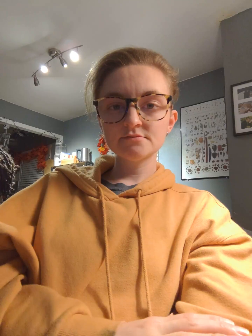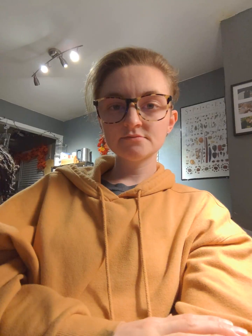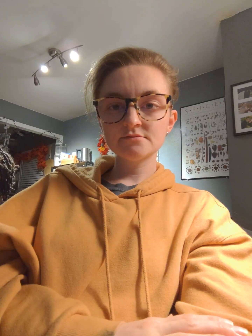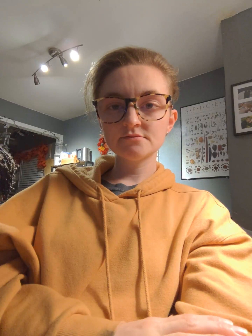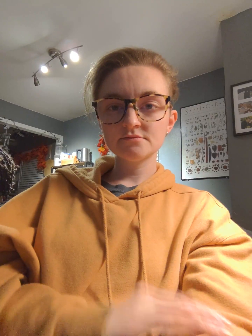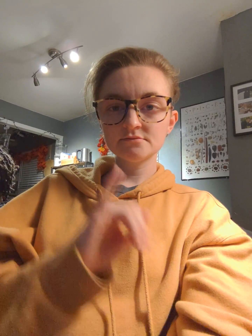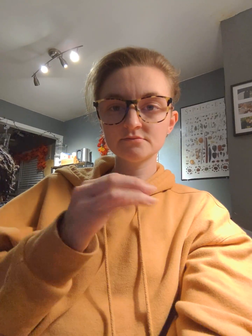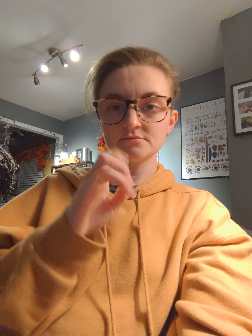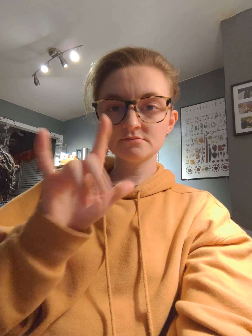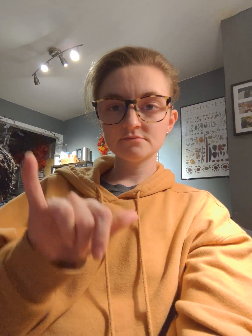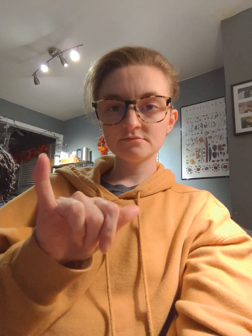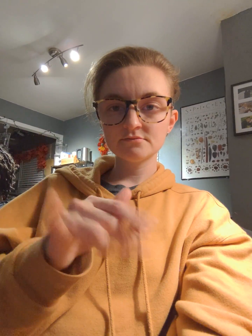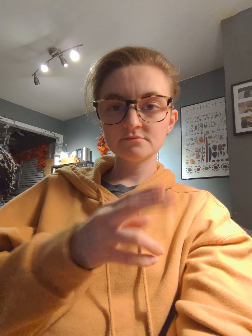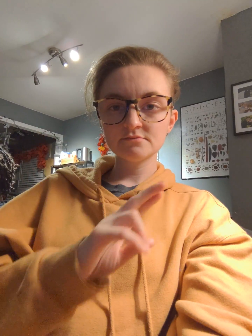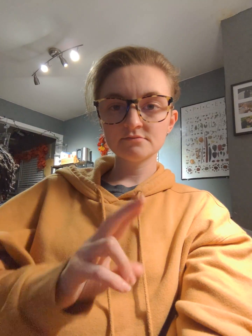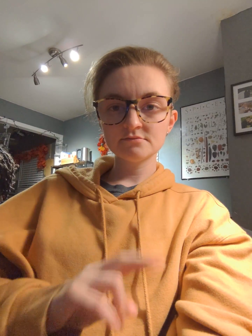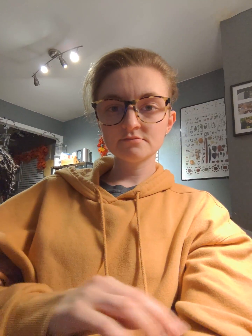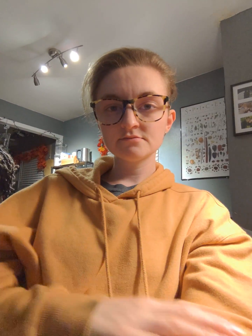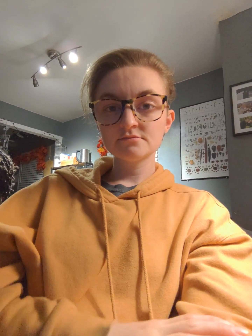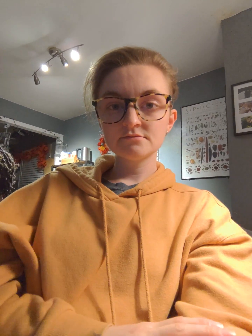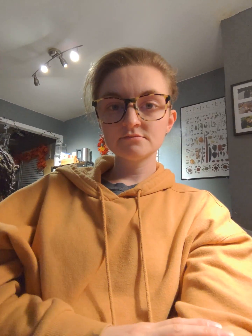jelly